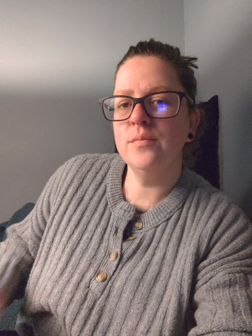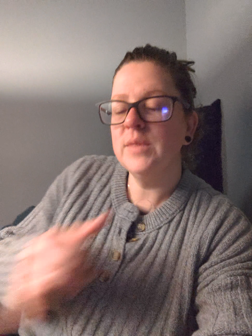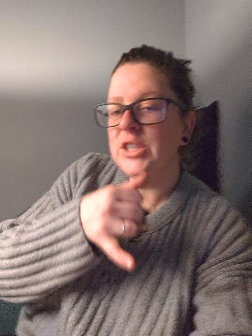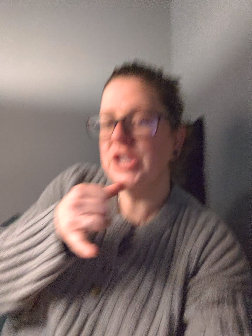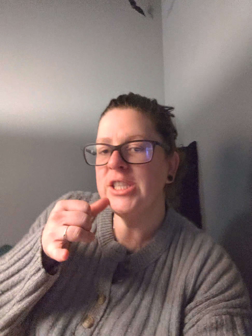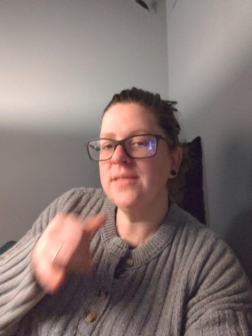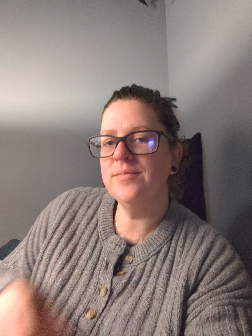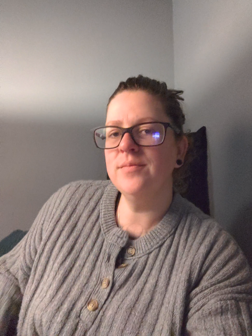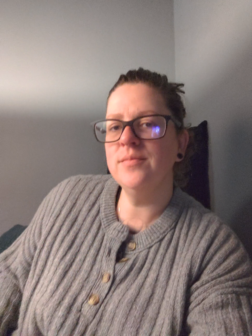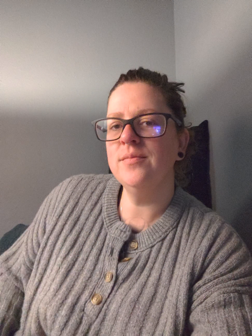jeans